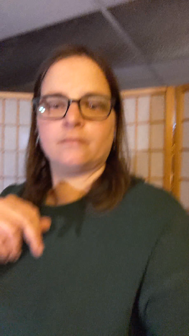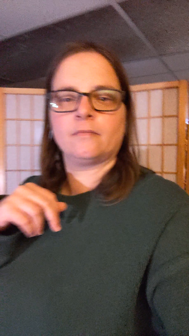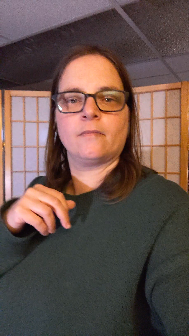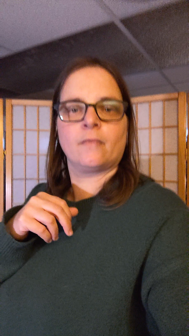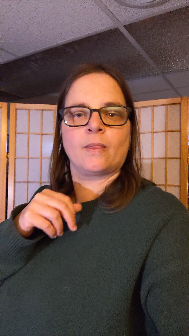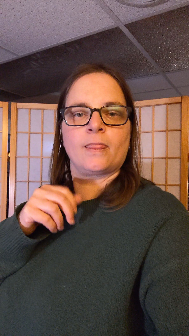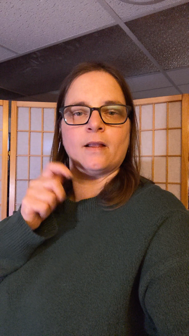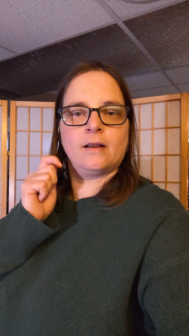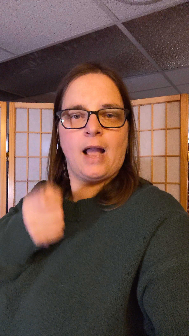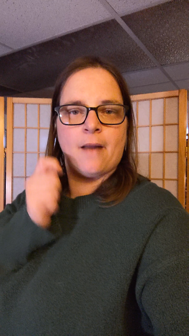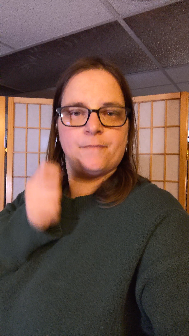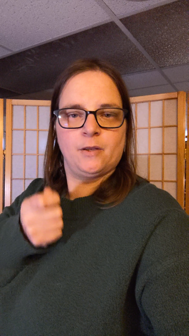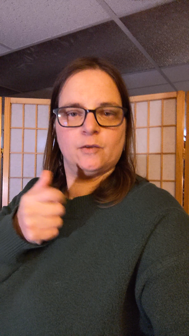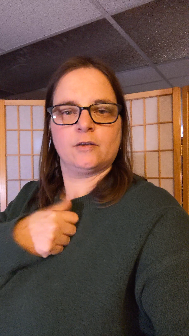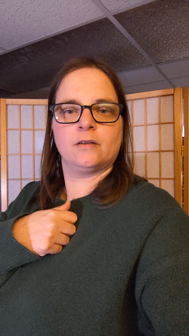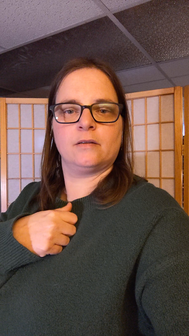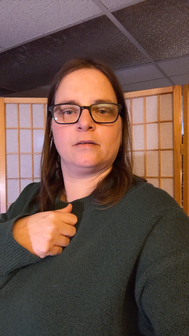hammer